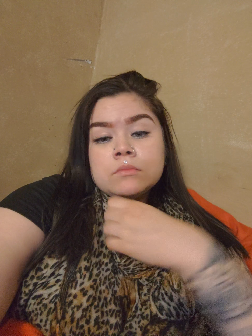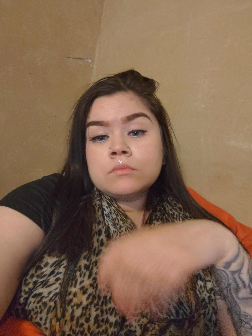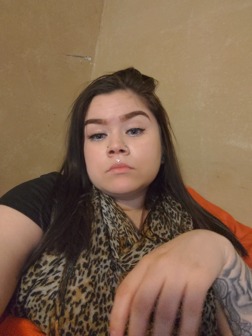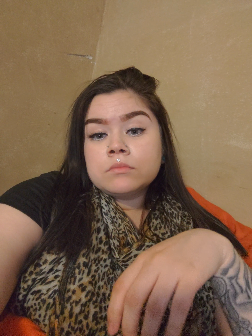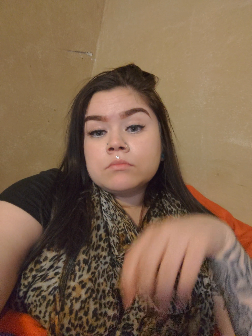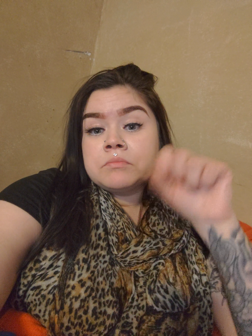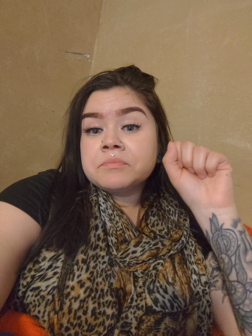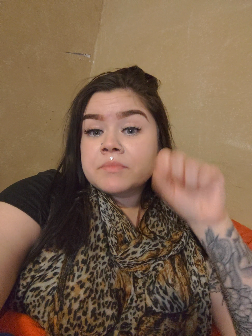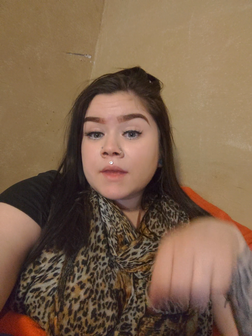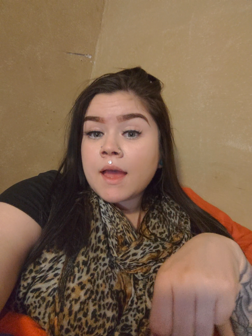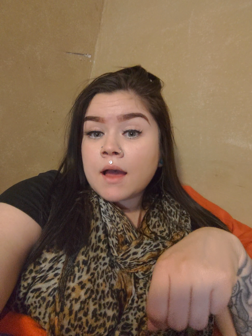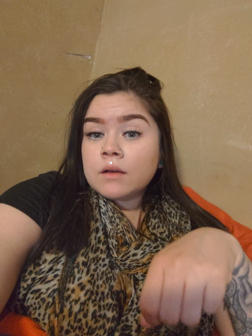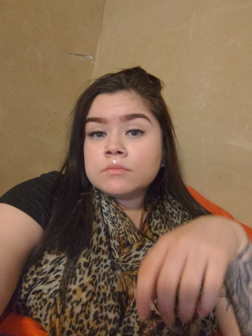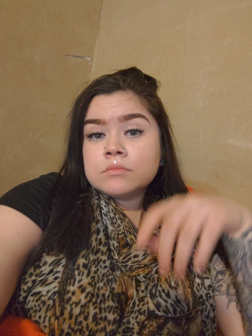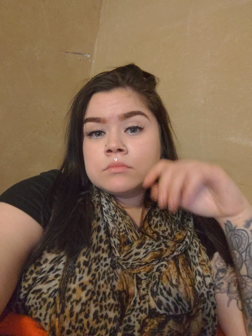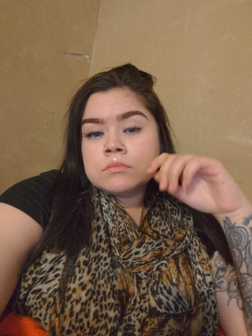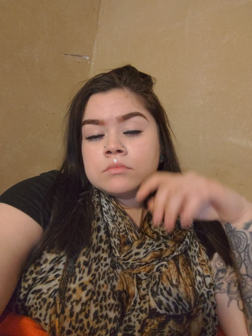can